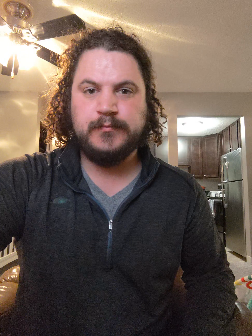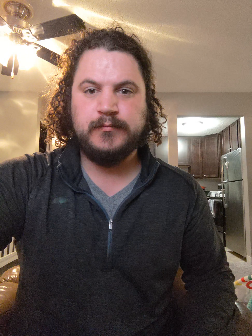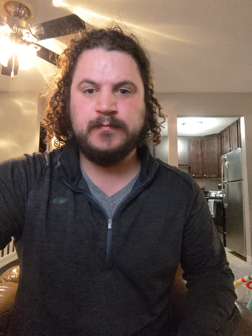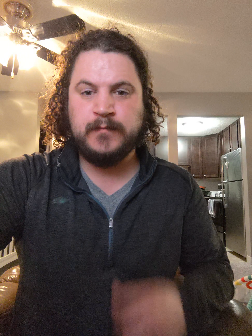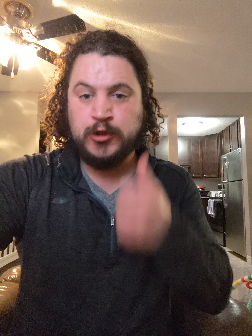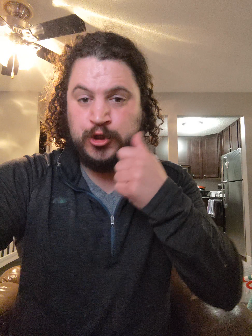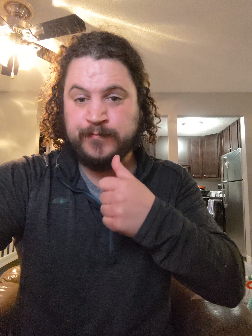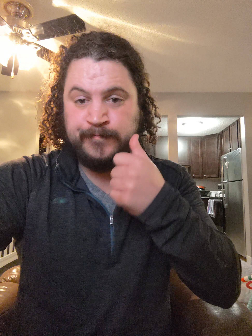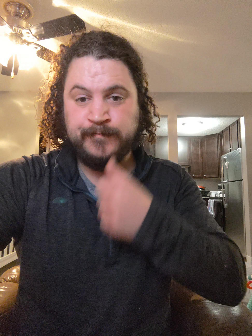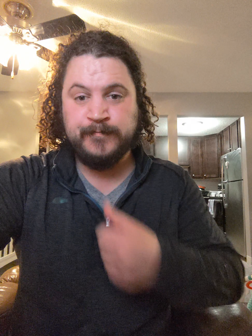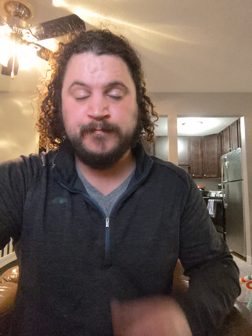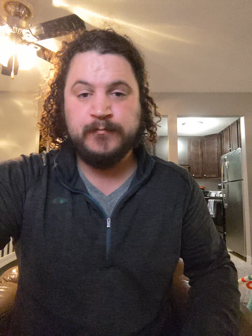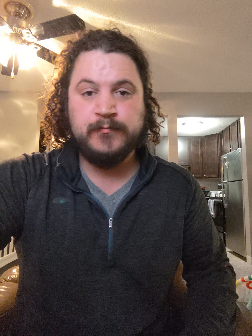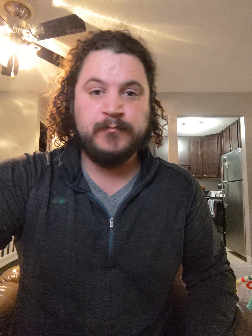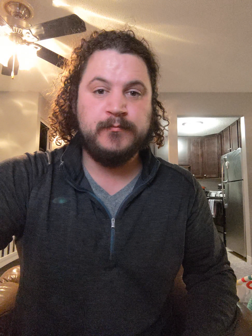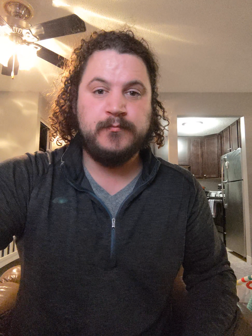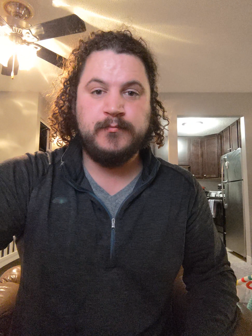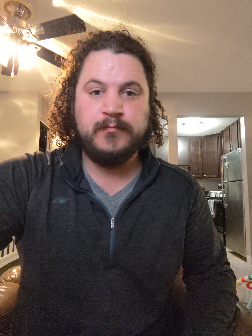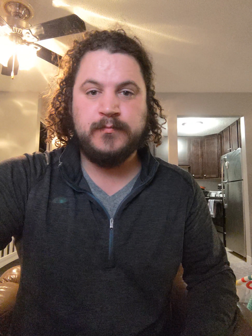girl